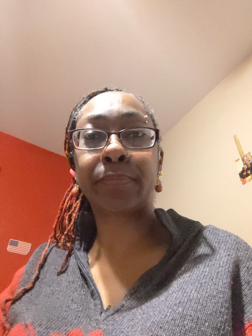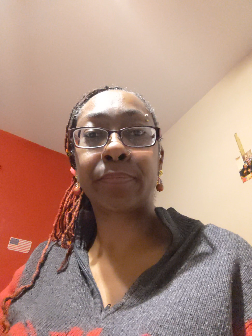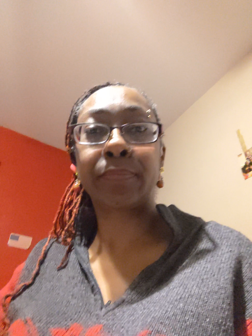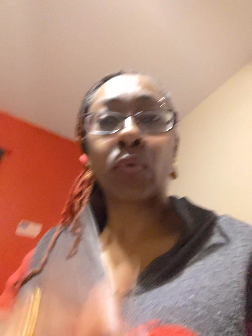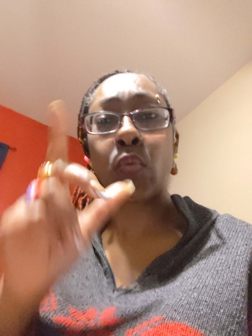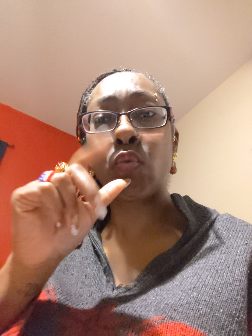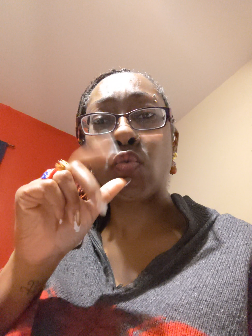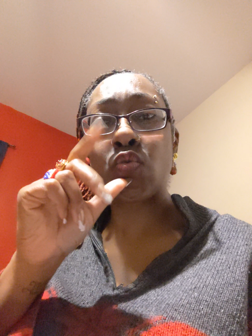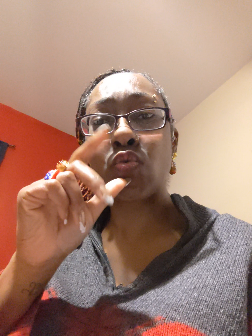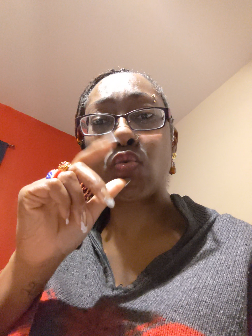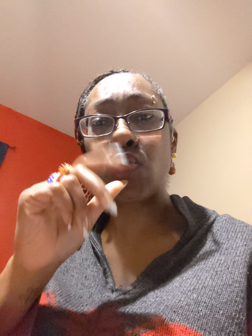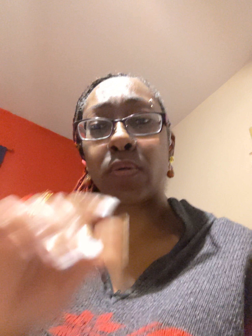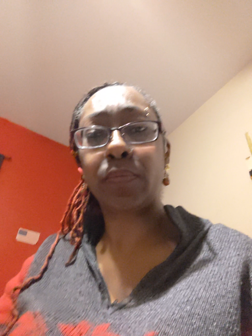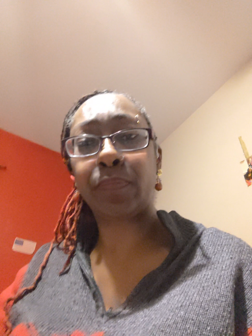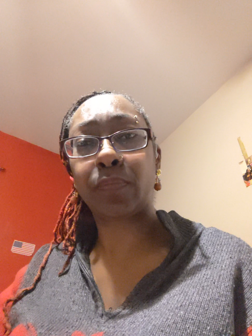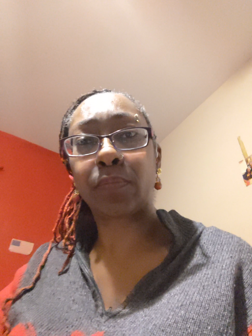who